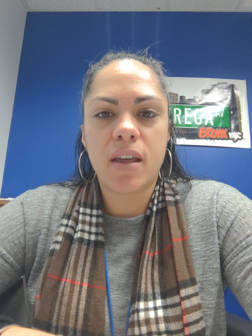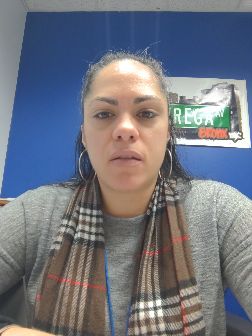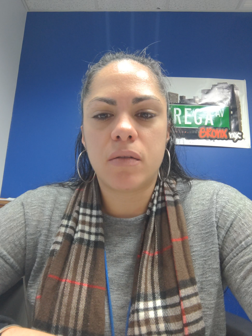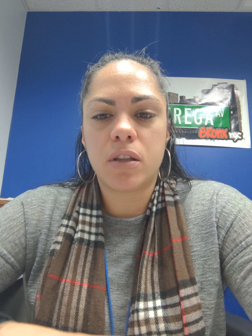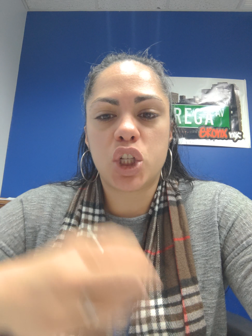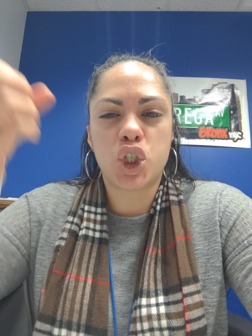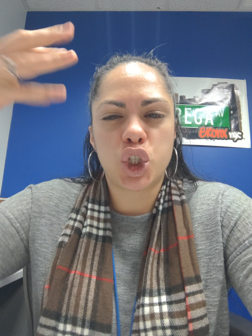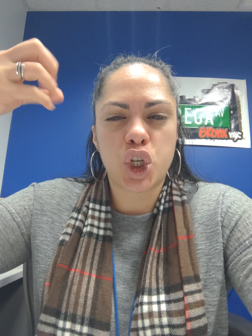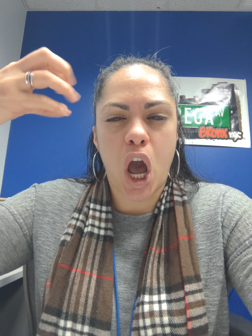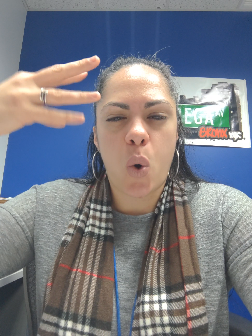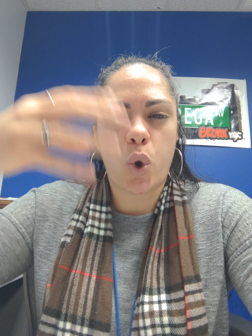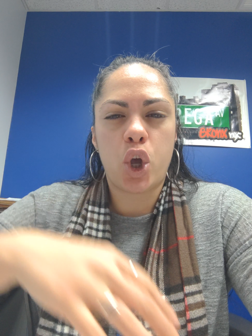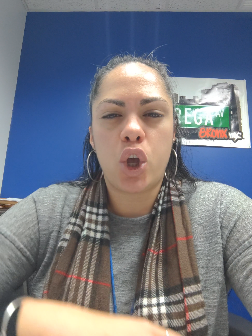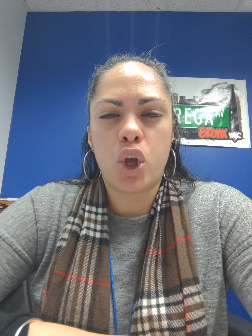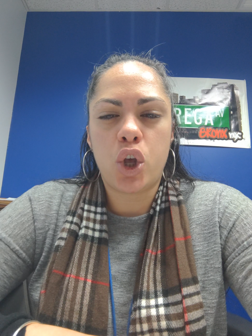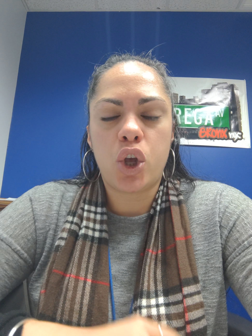shower